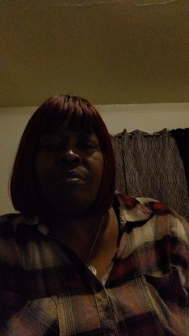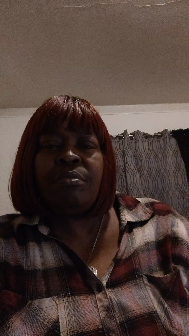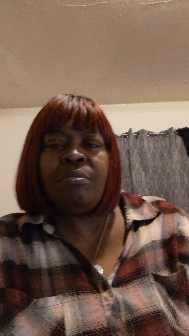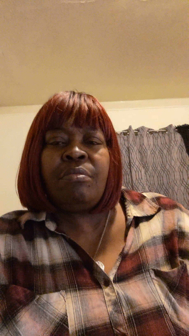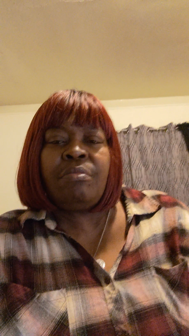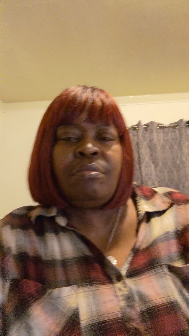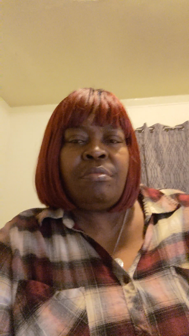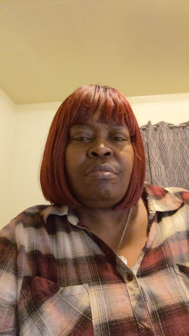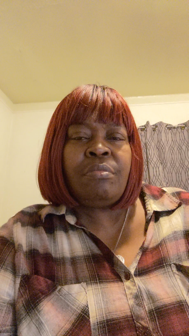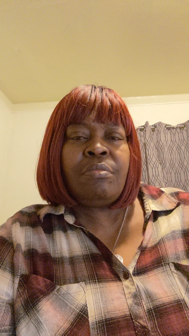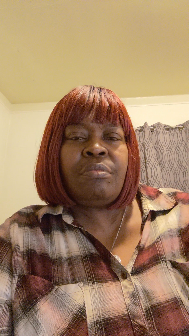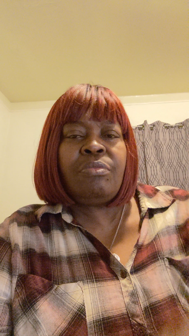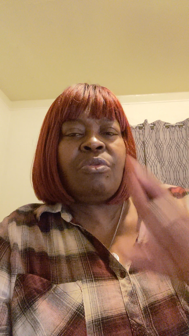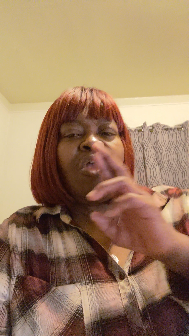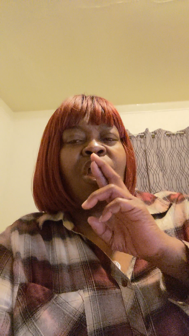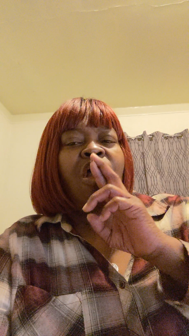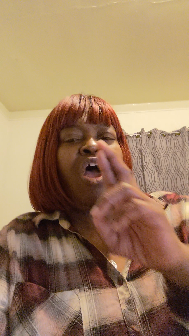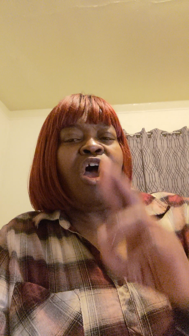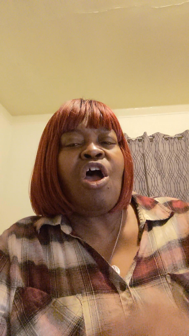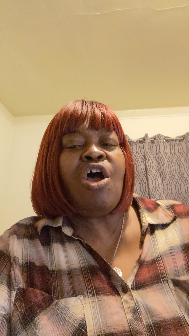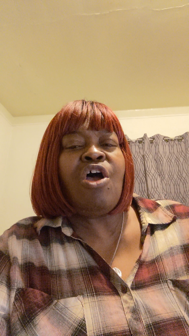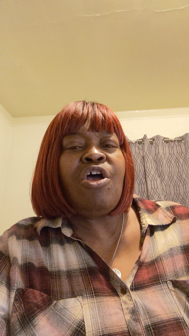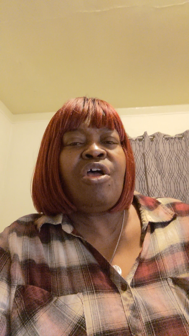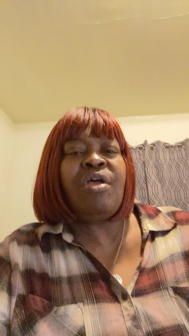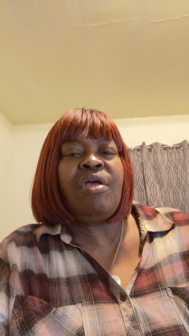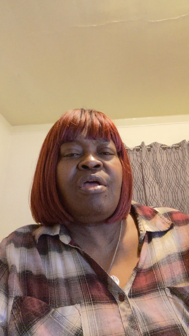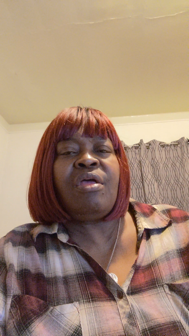are